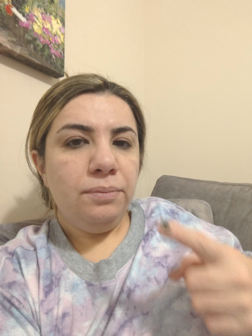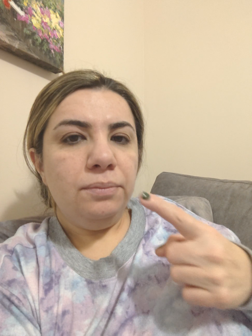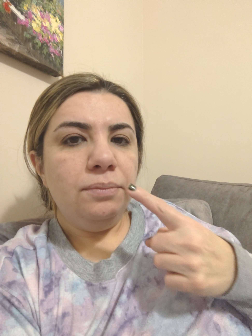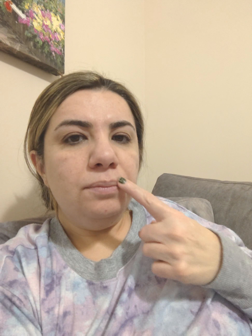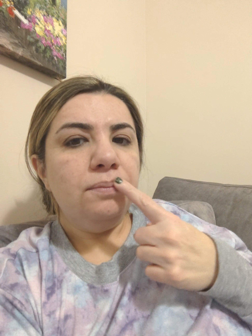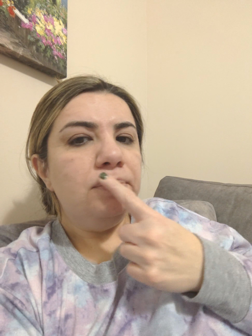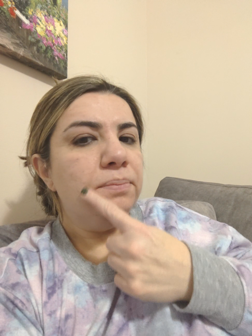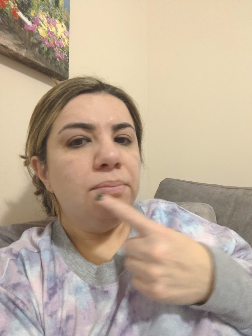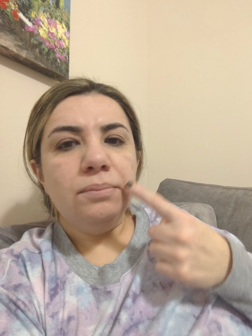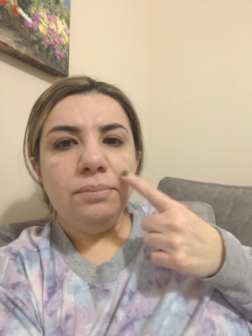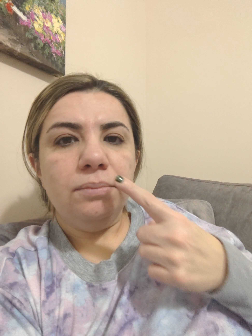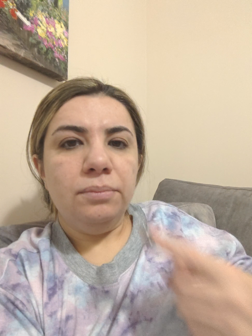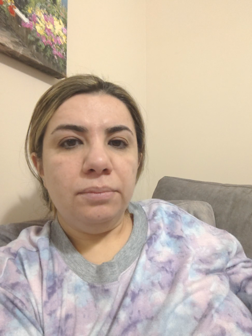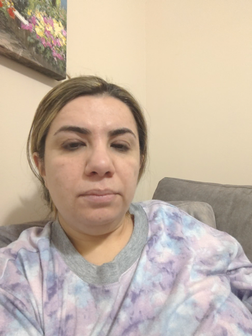mouth